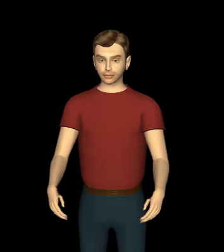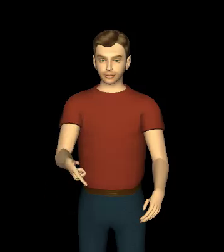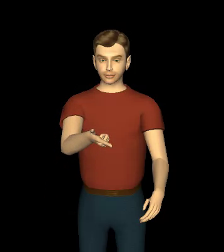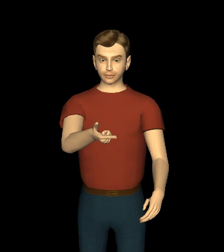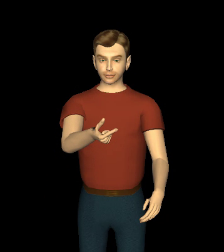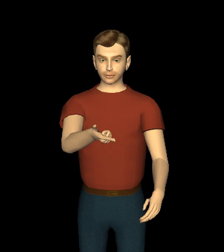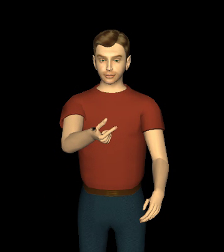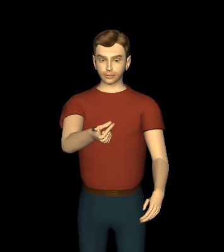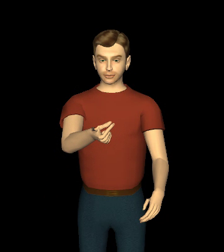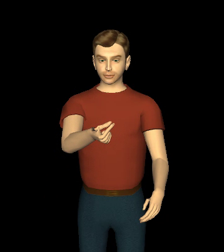مزدوج